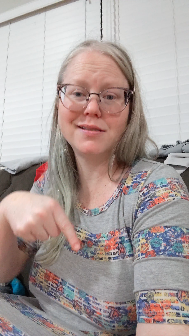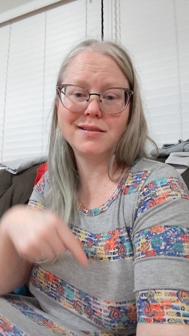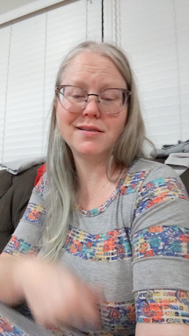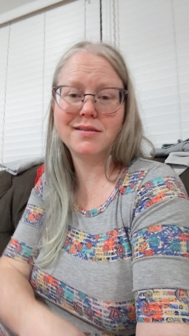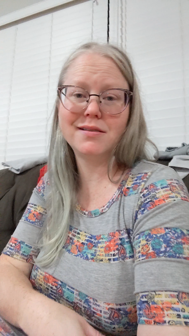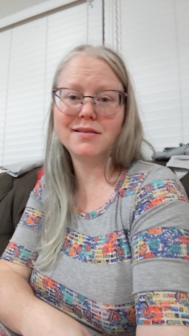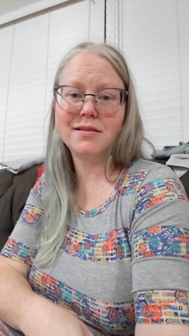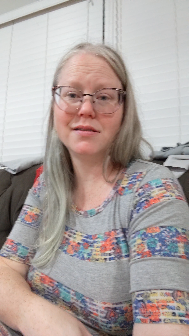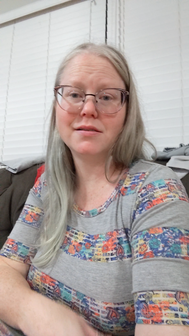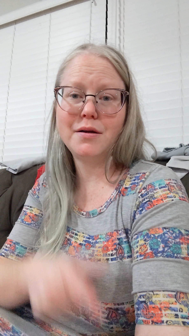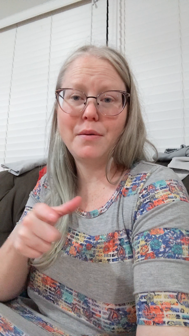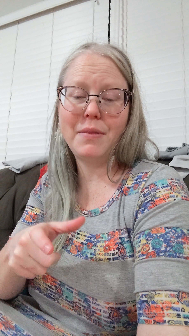plate